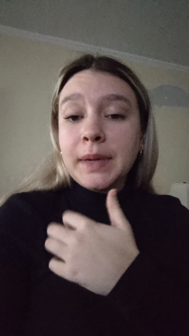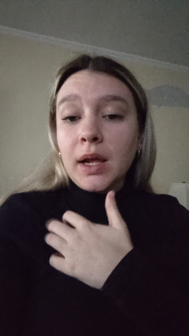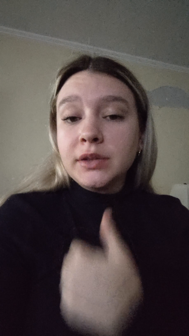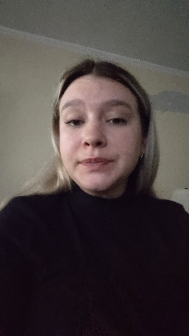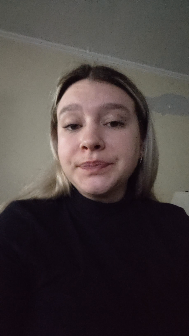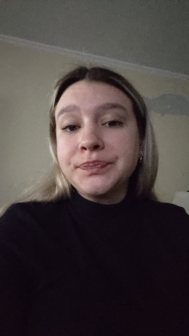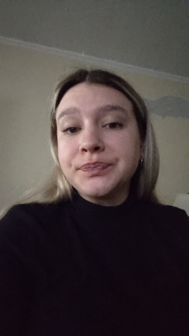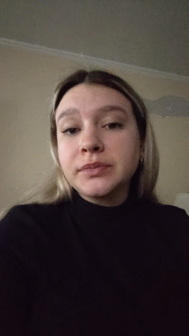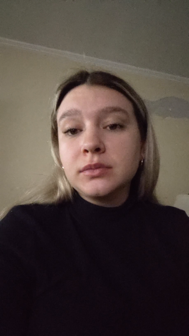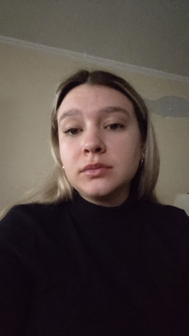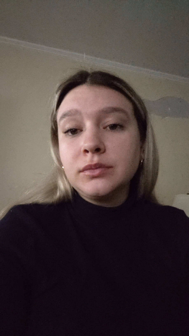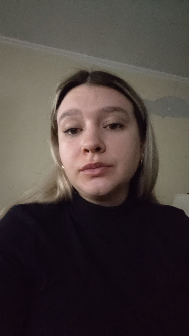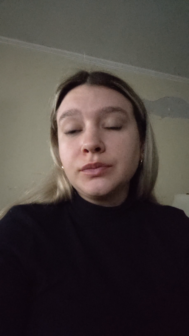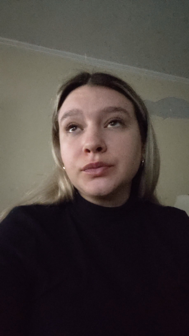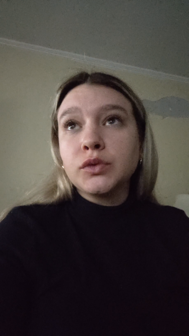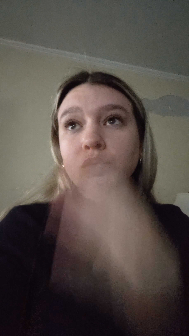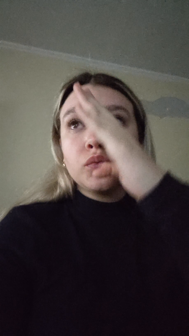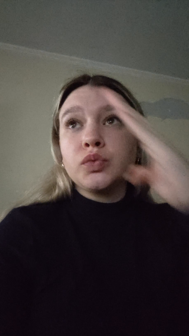roof